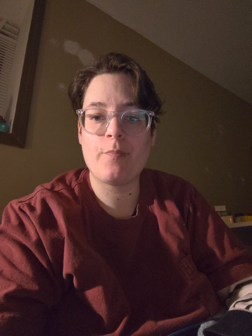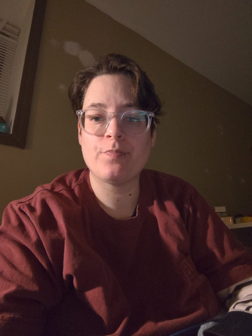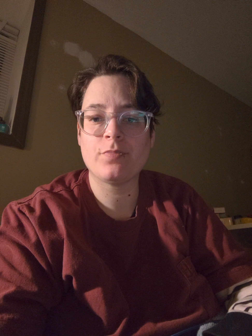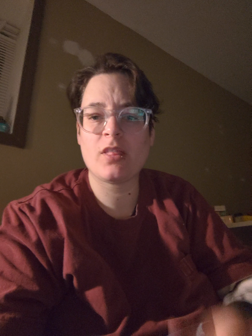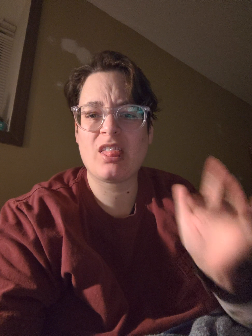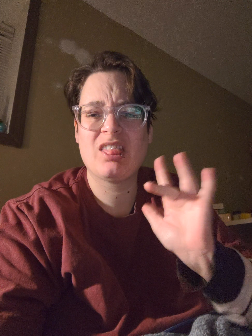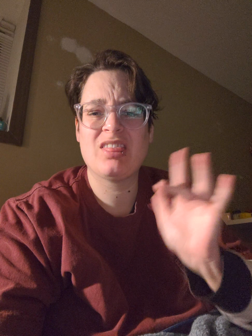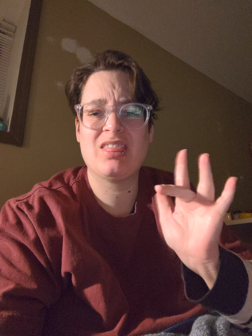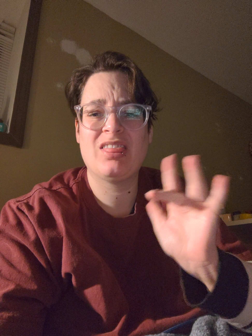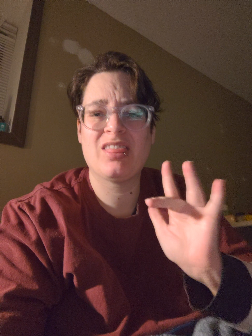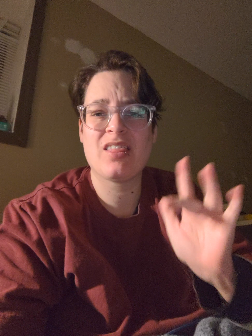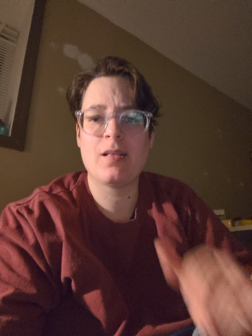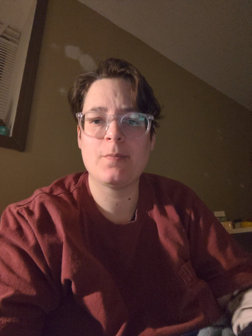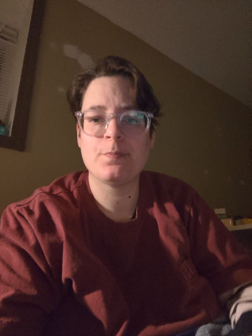yucky